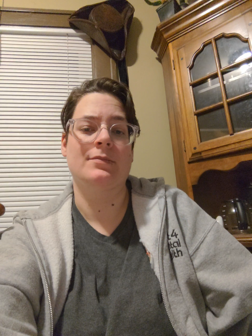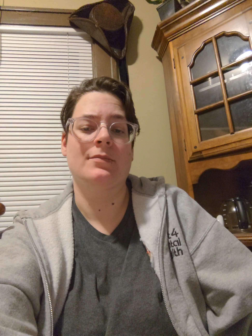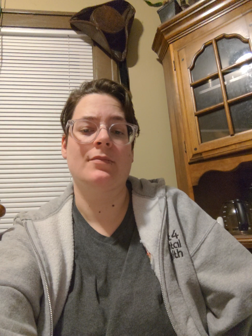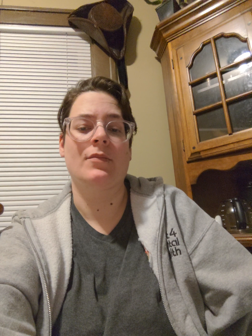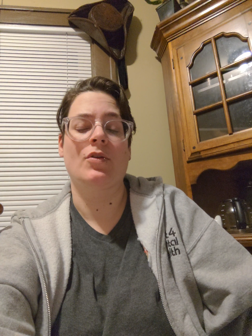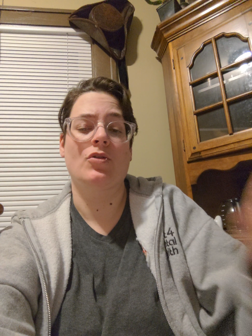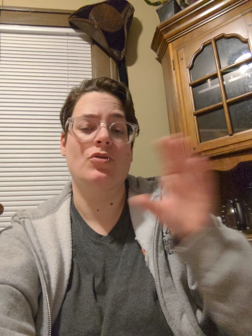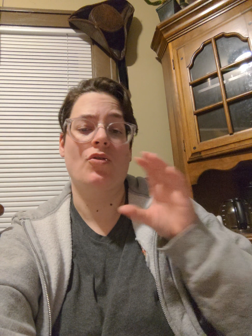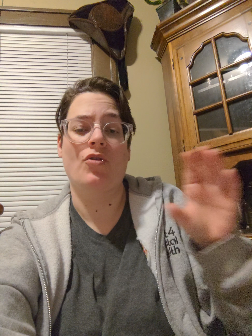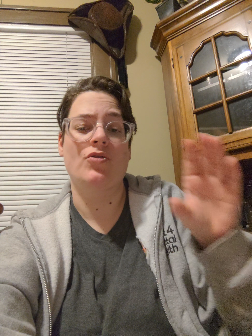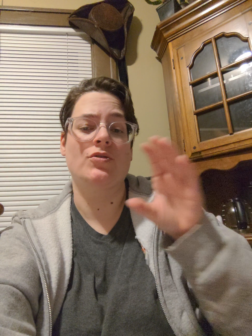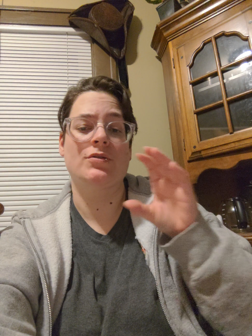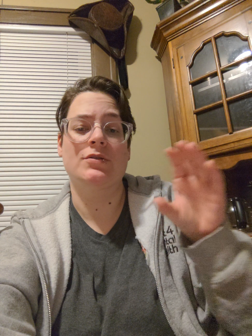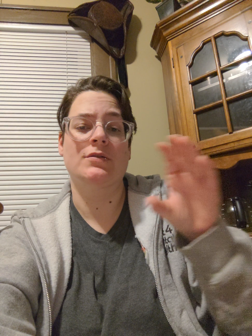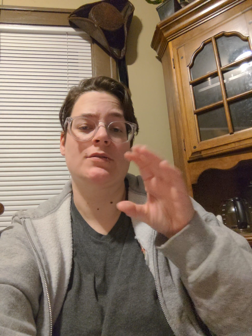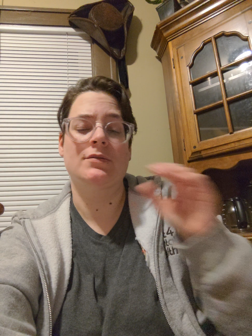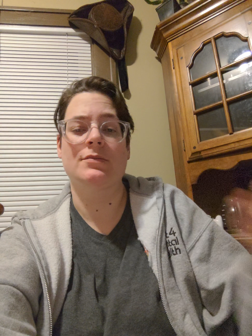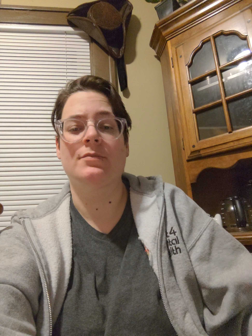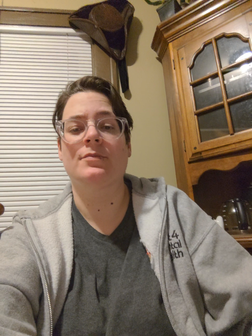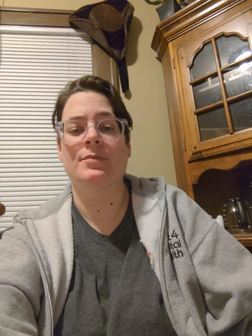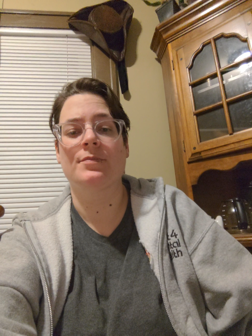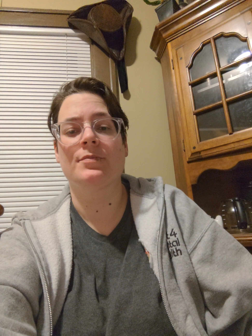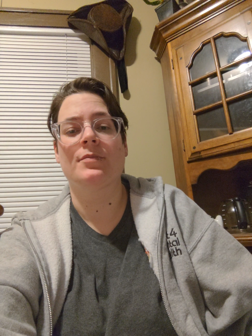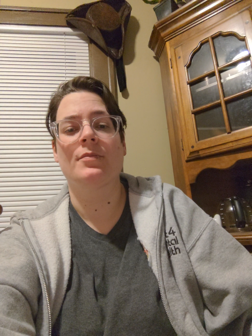chocolate